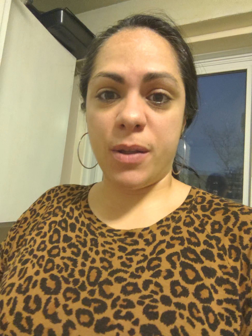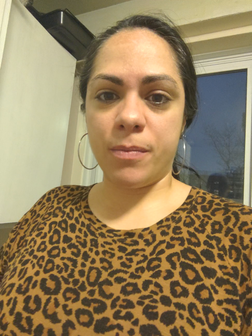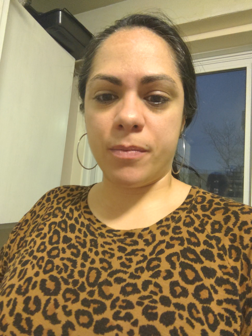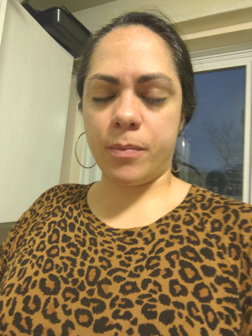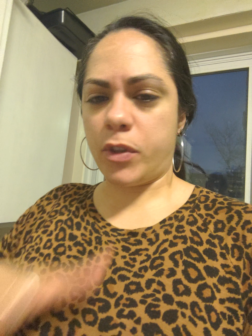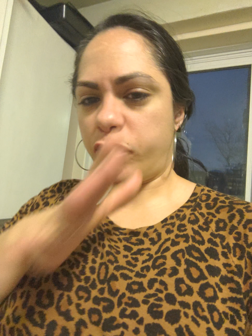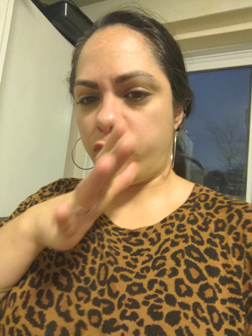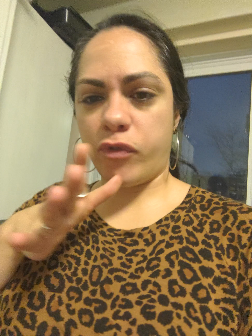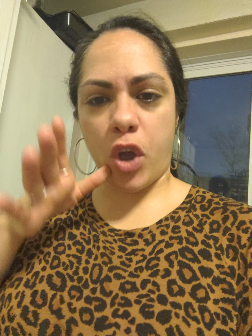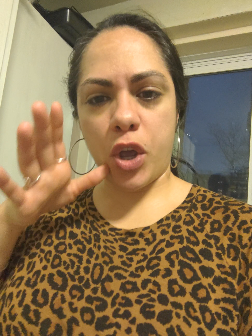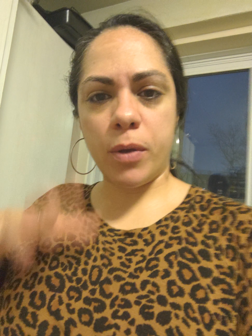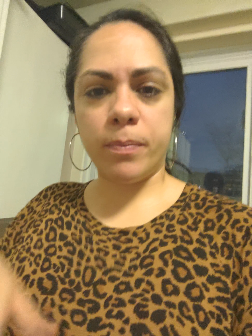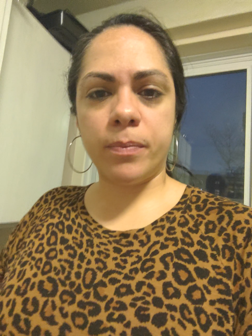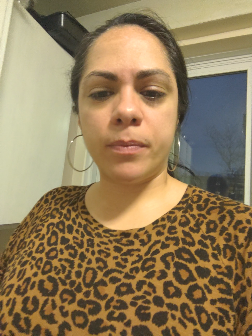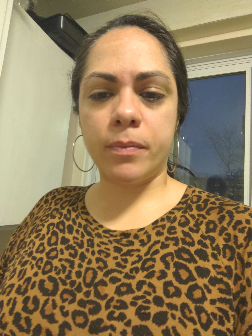farm